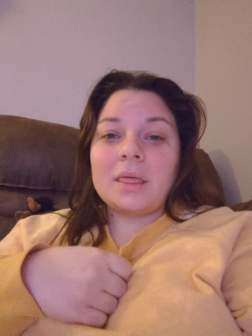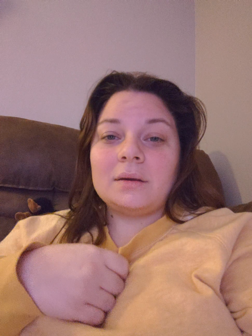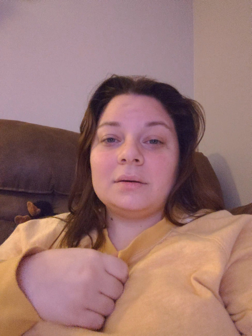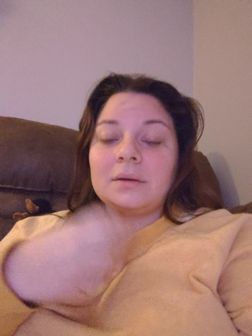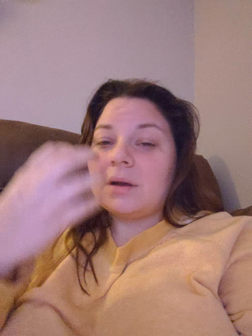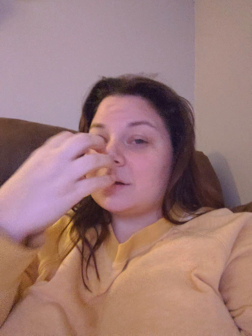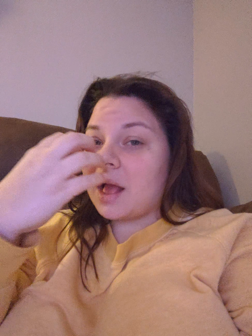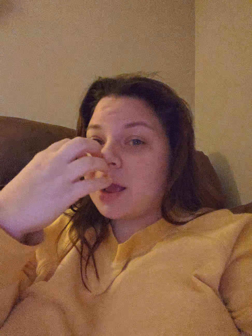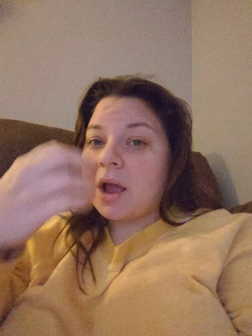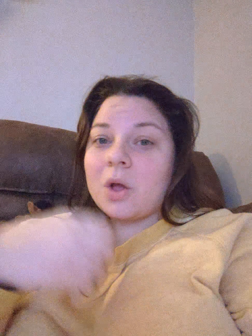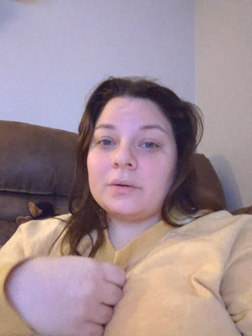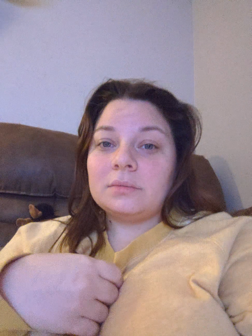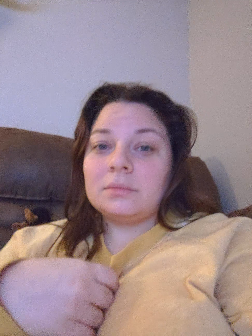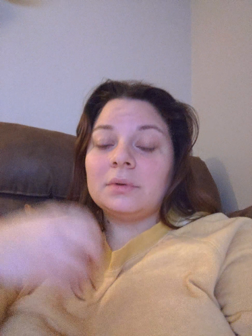clown